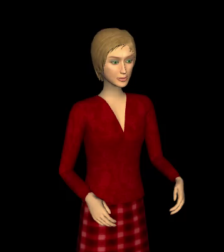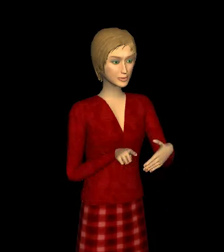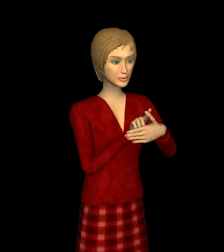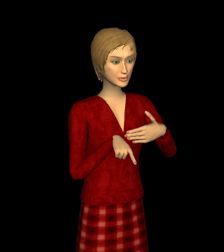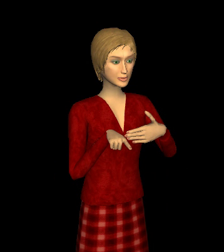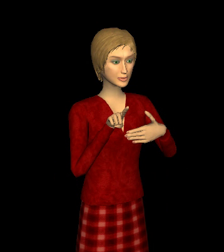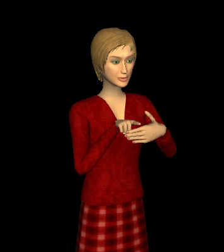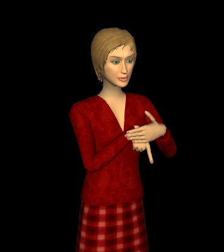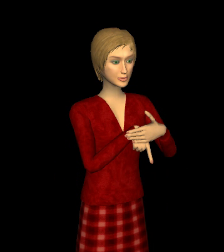يلغي